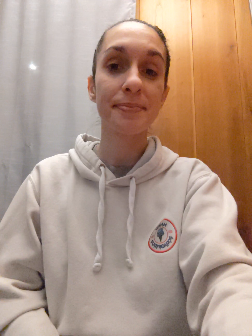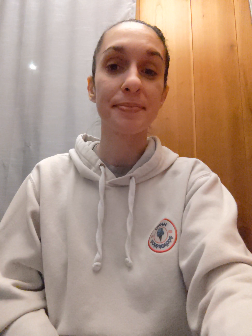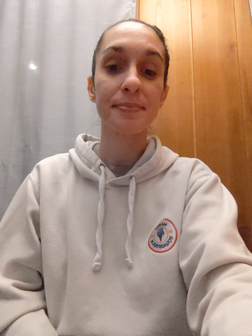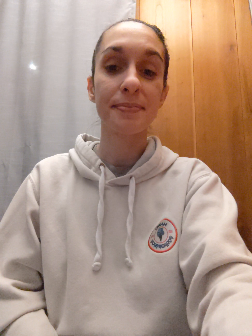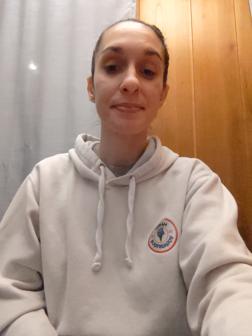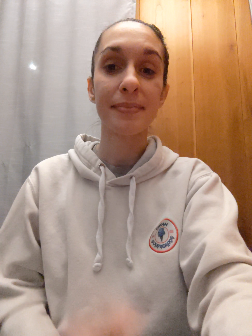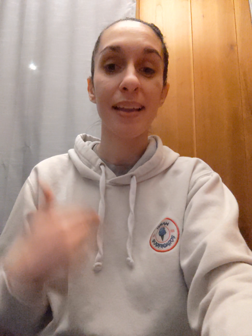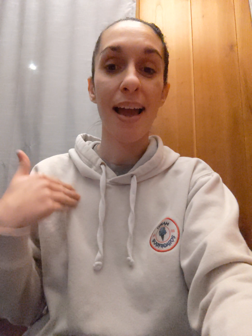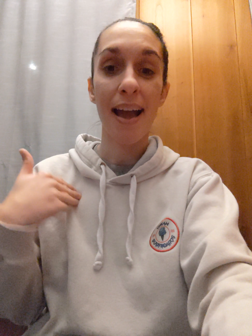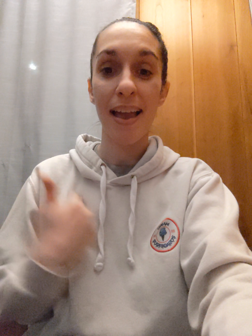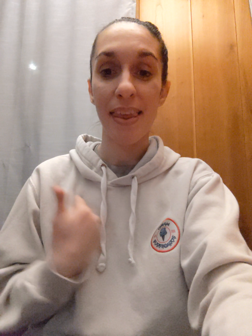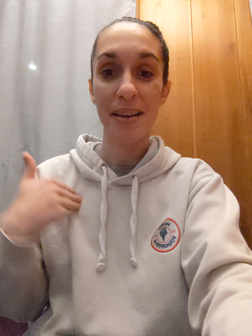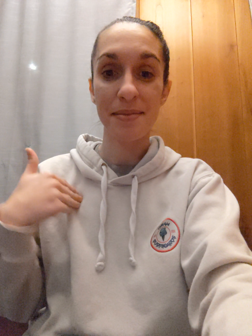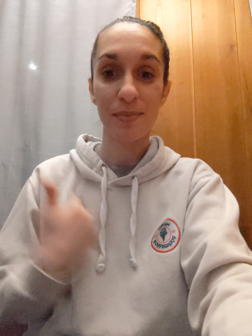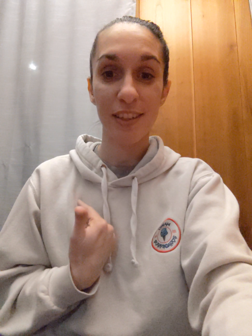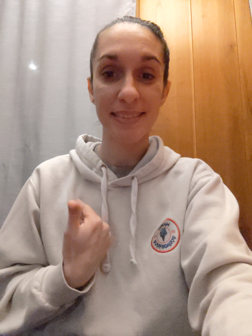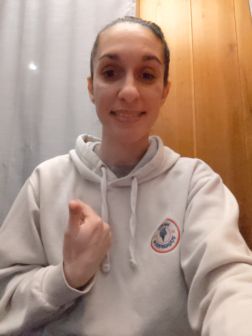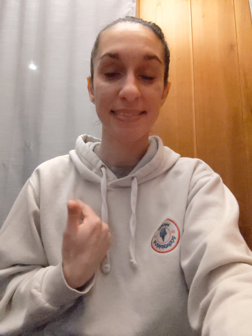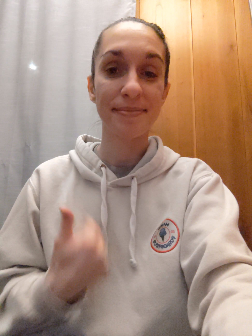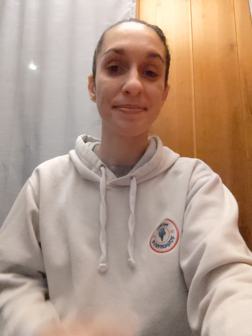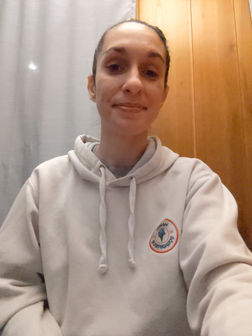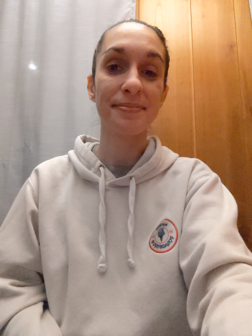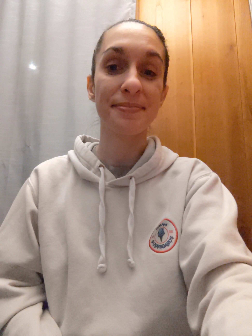animal